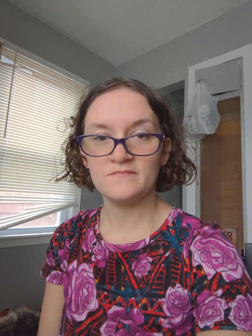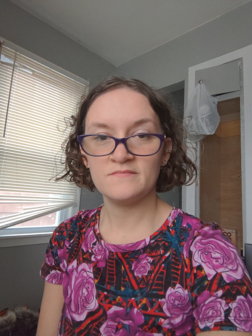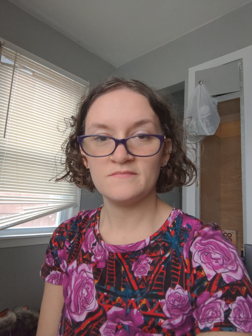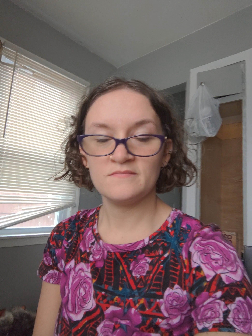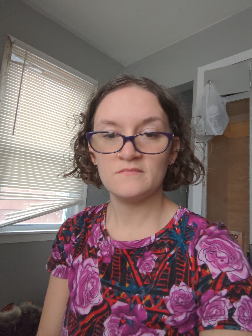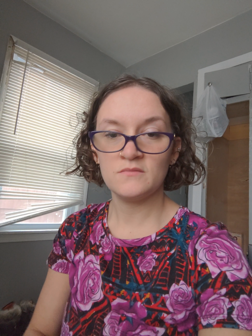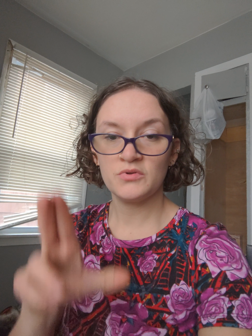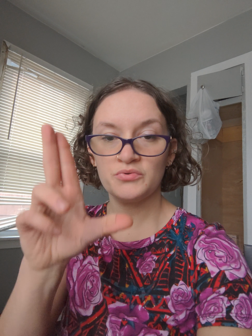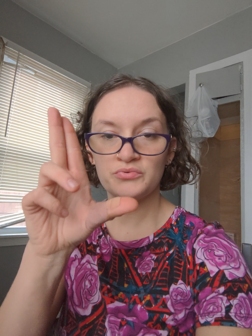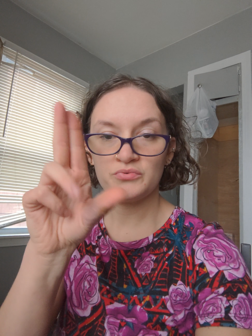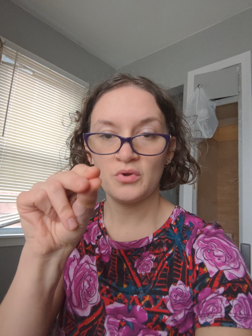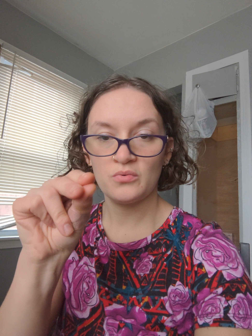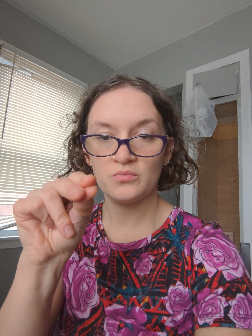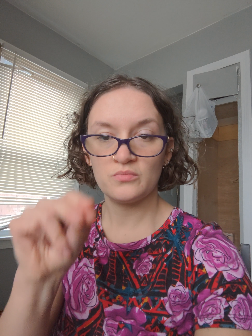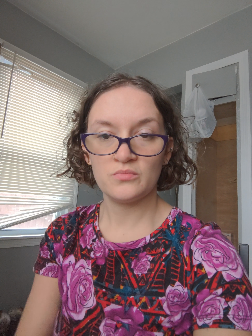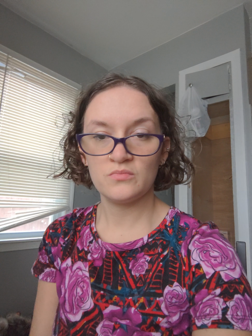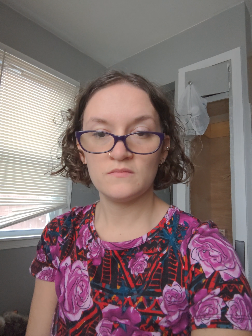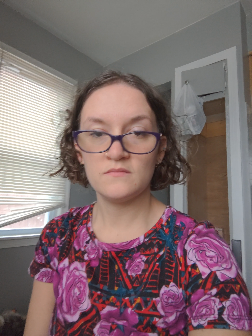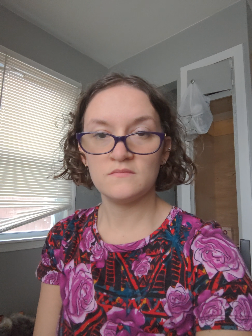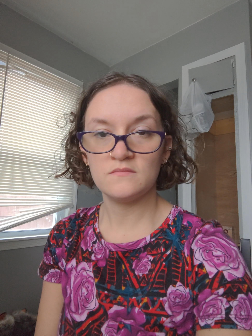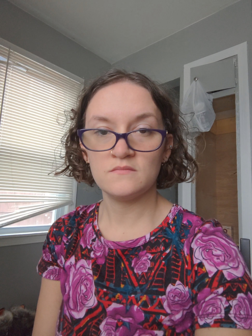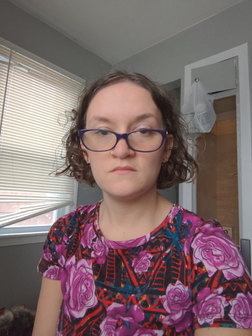no